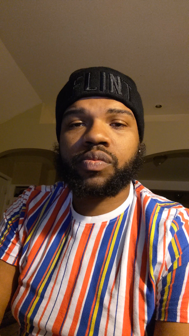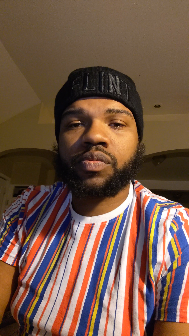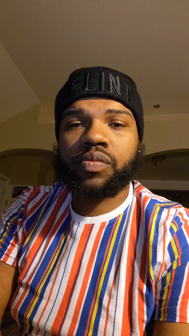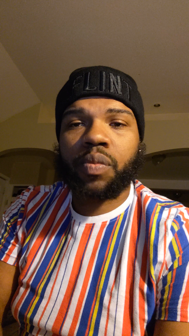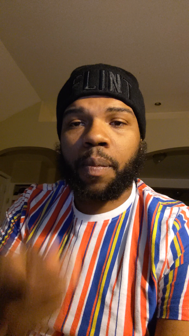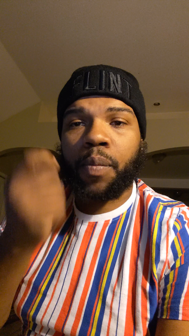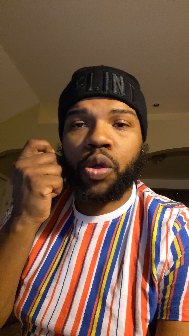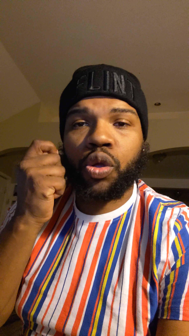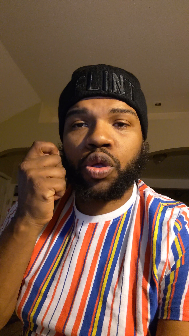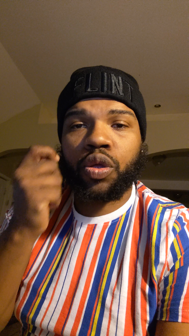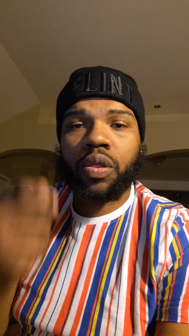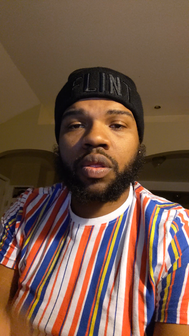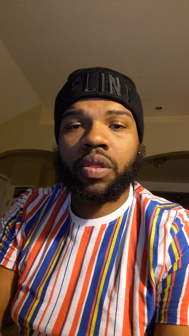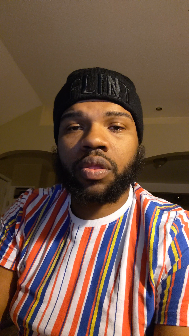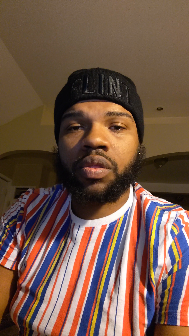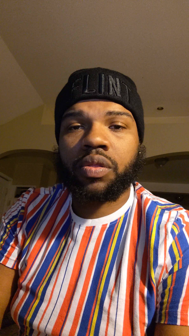pull